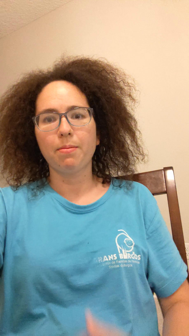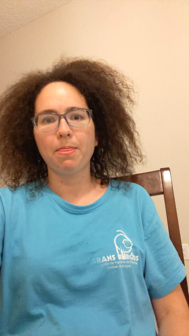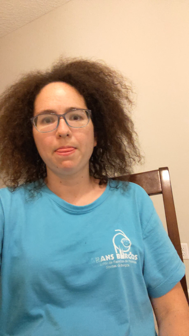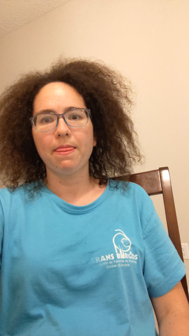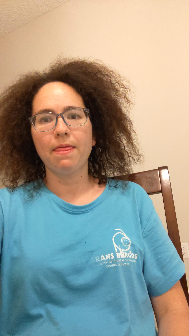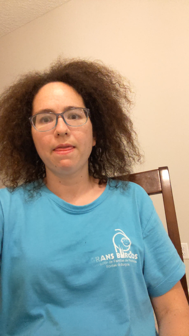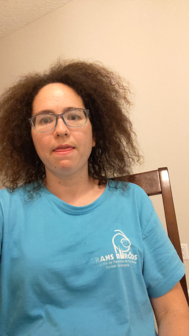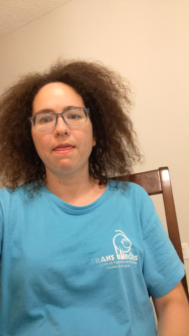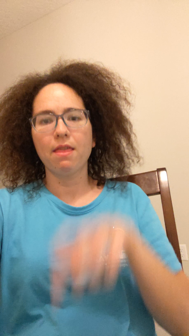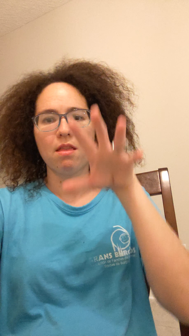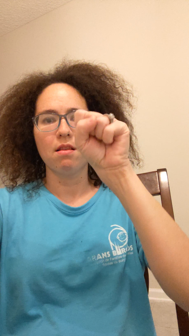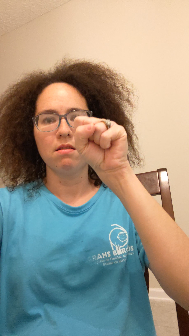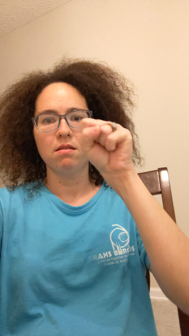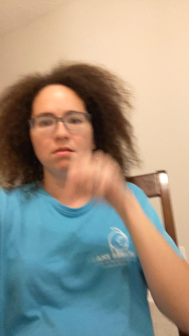catch